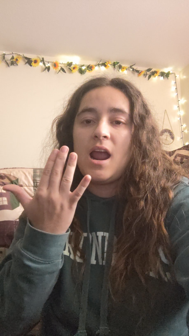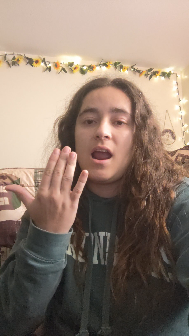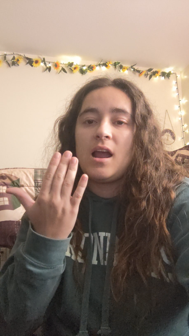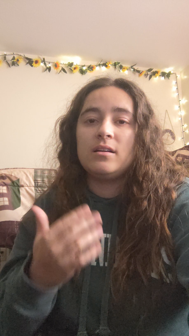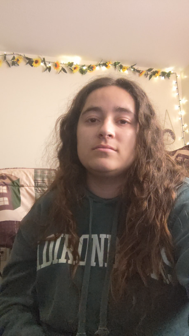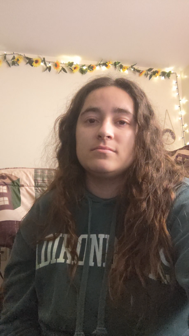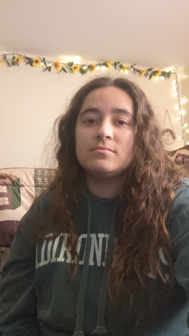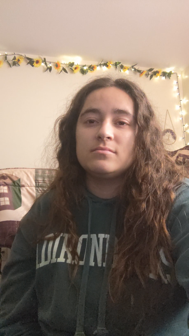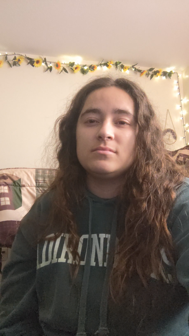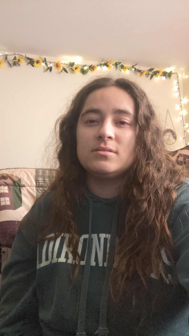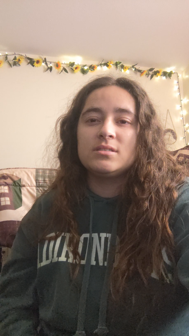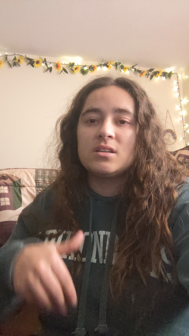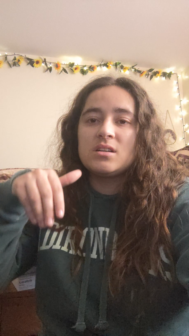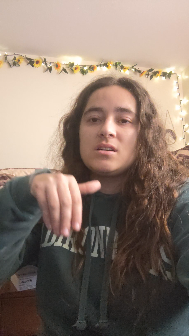night night